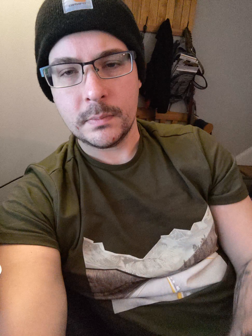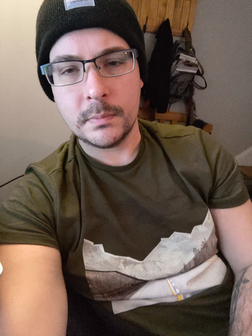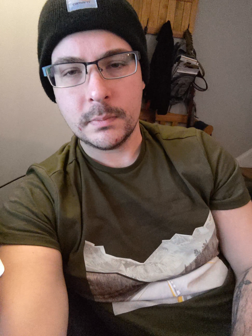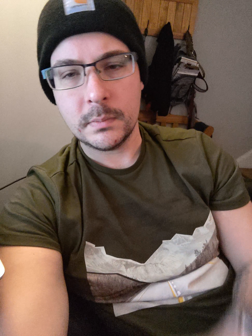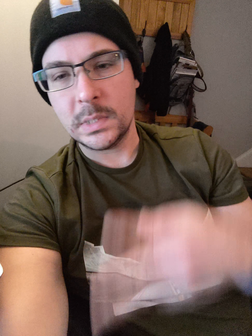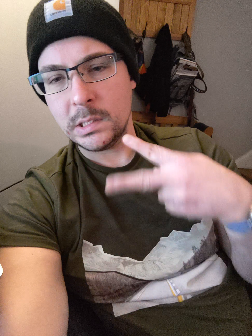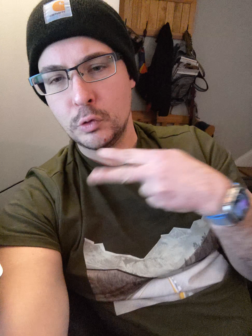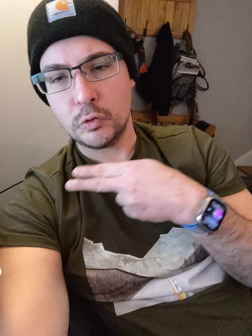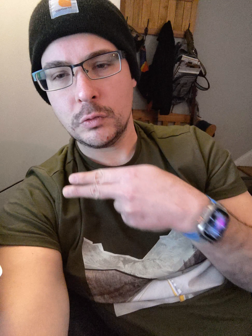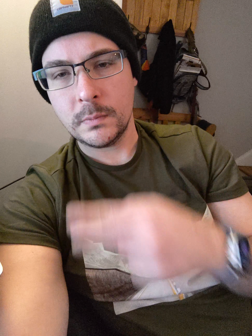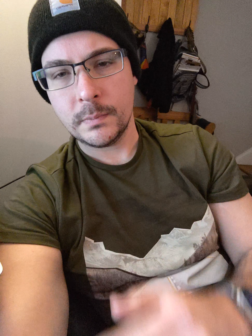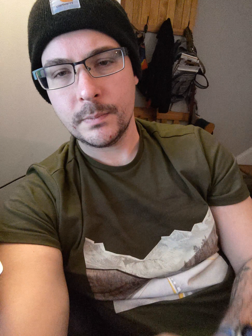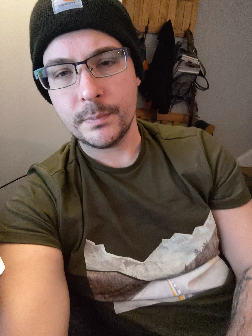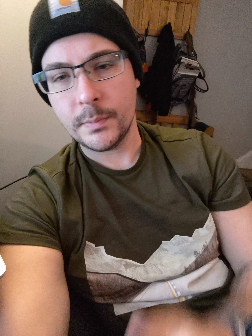scissors